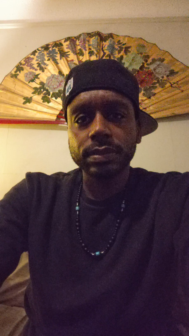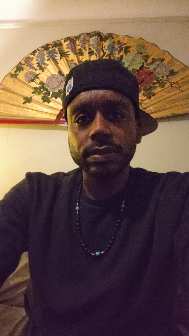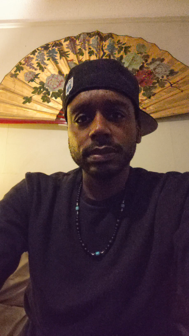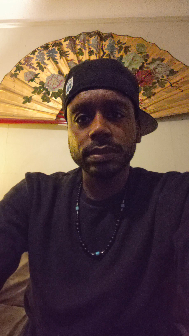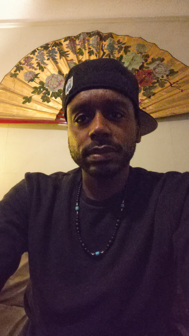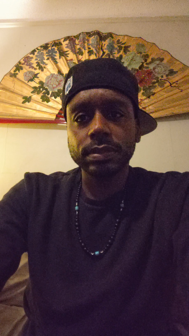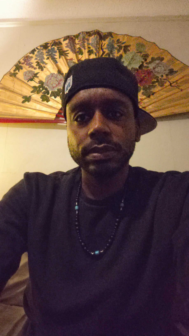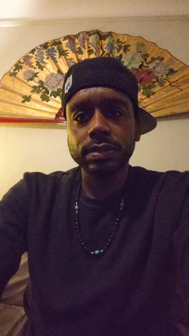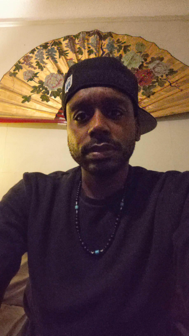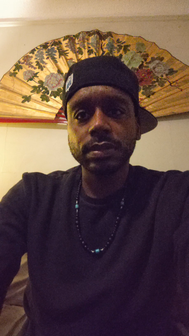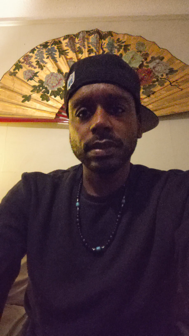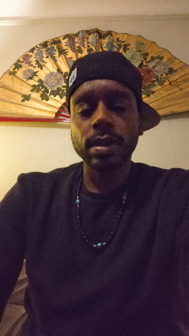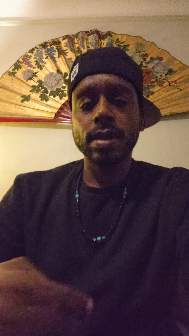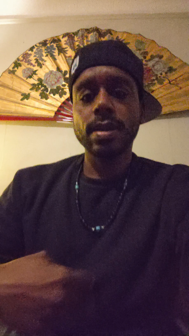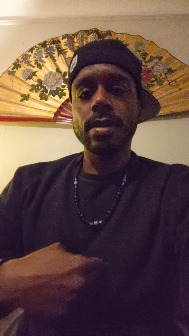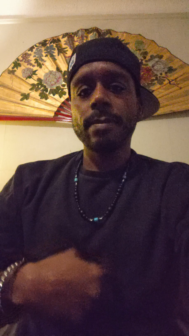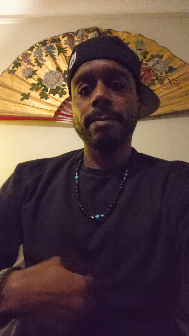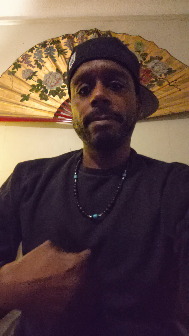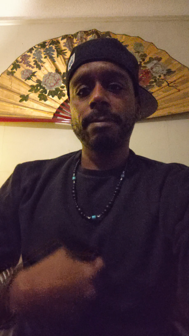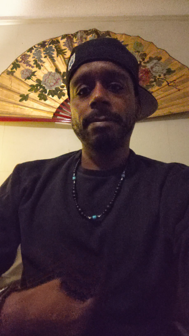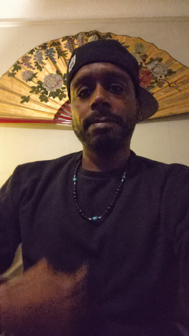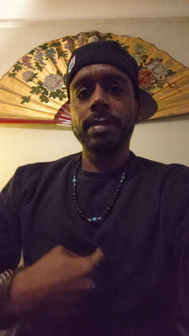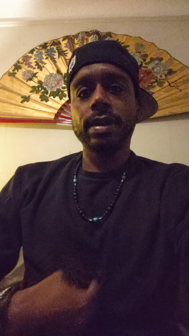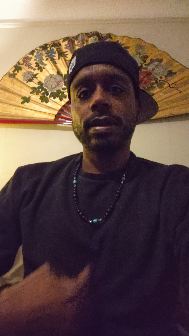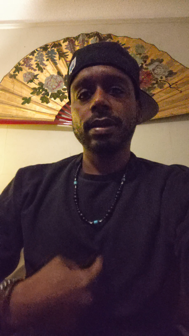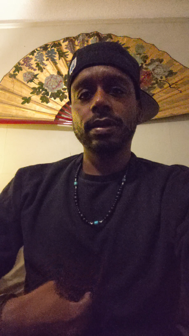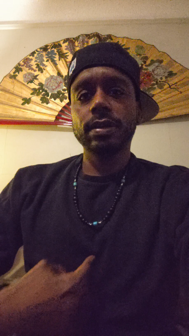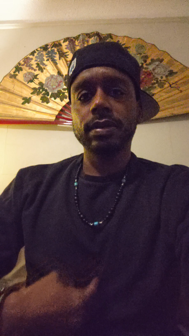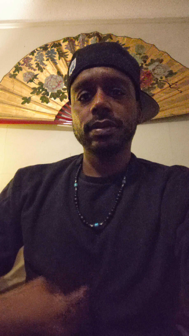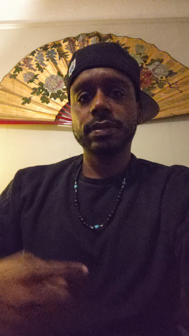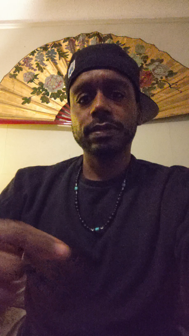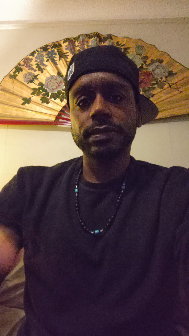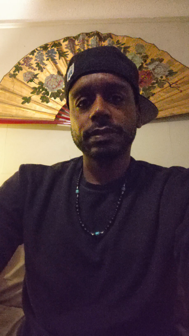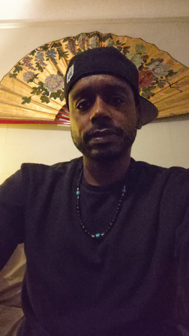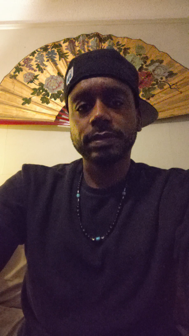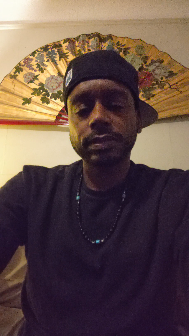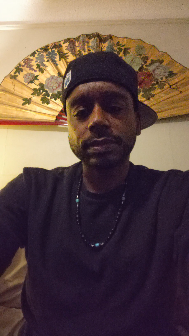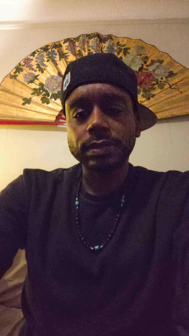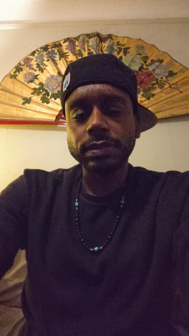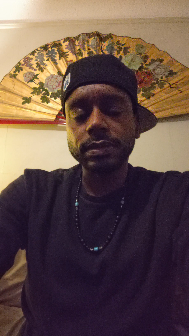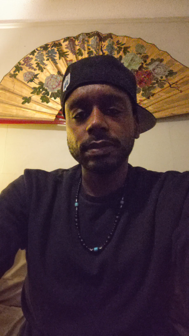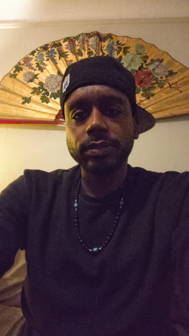belly button